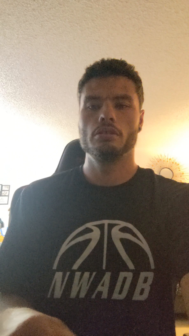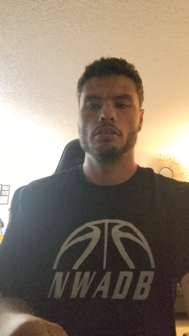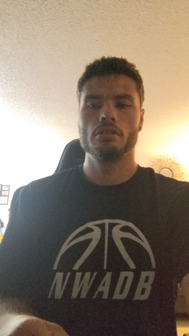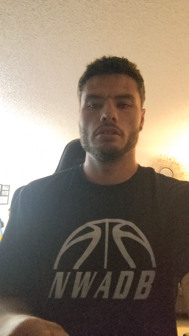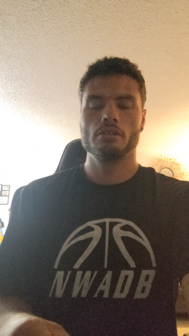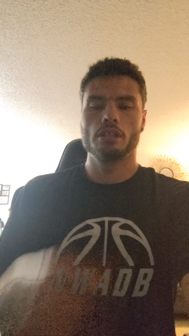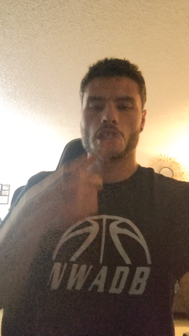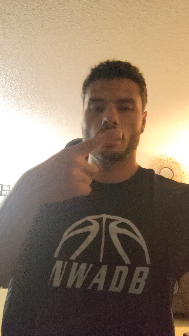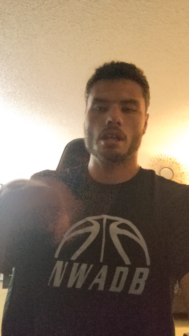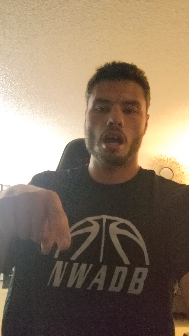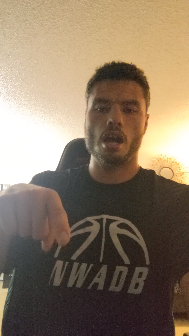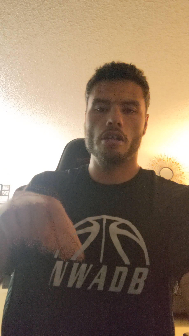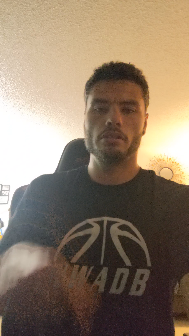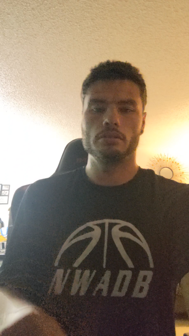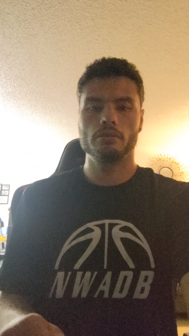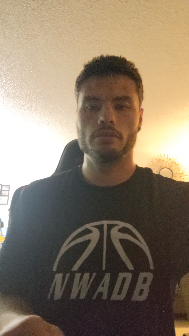cut